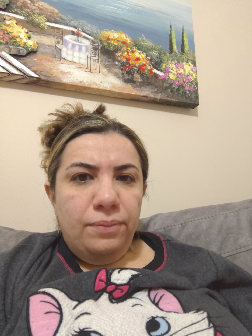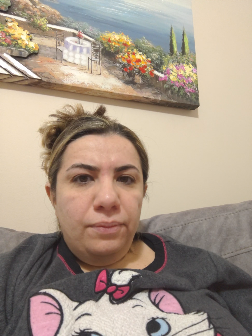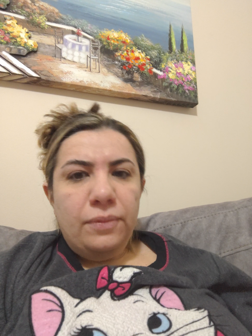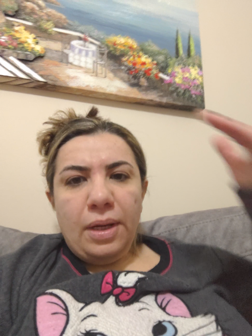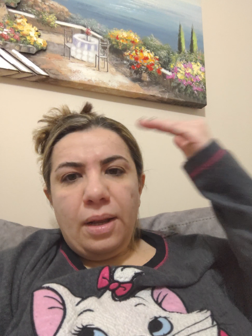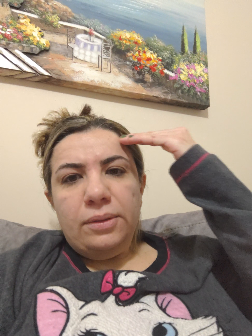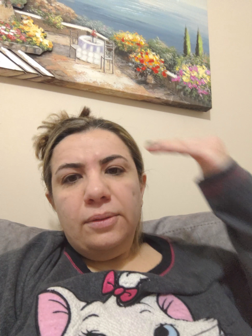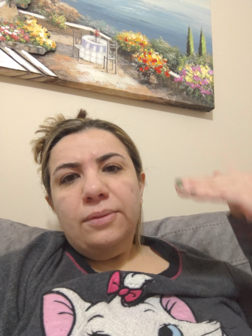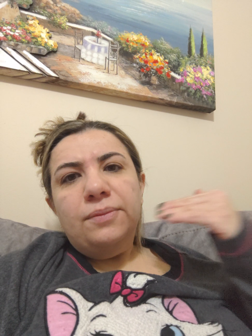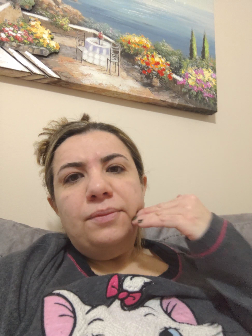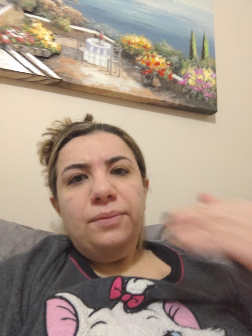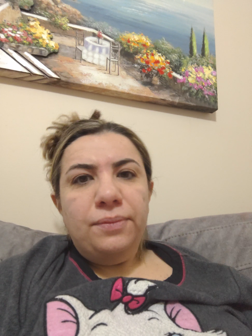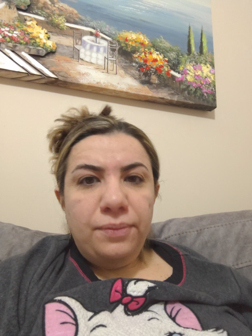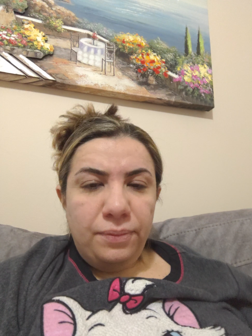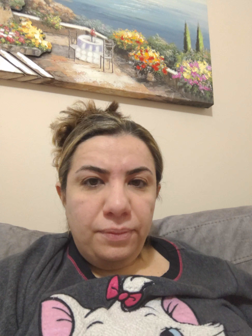head